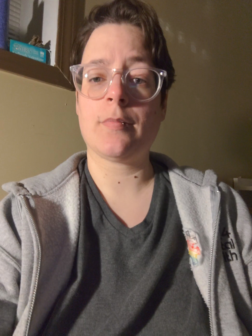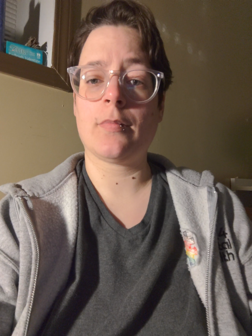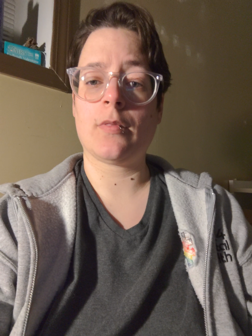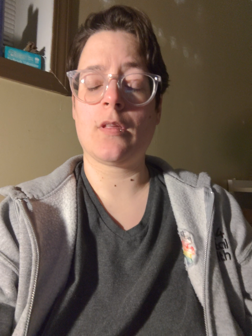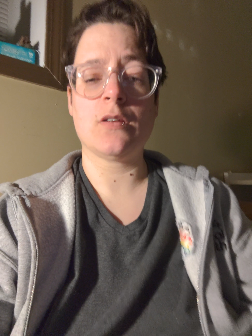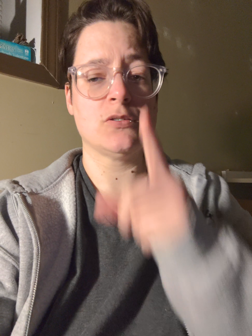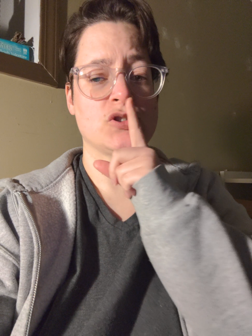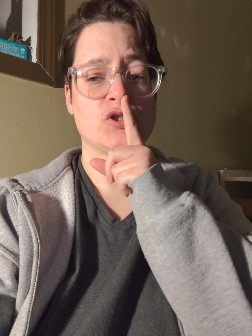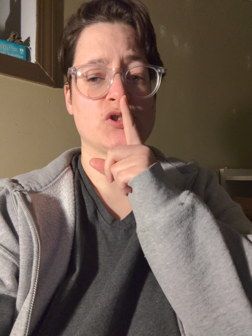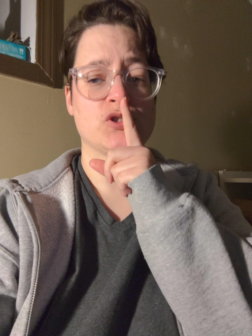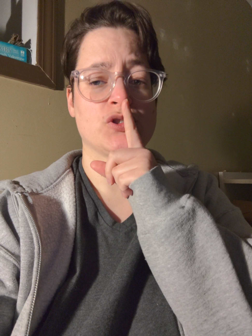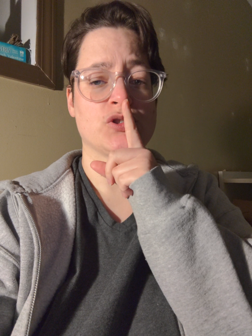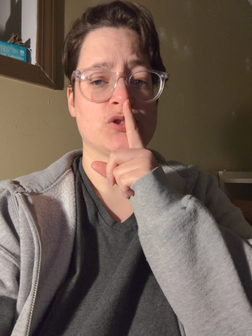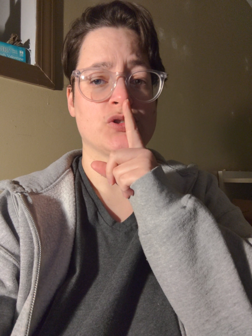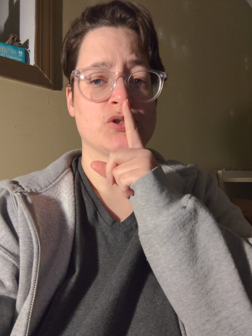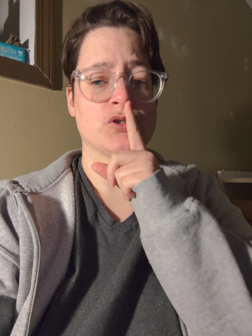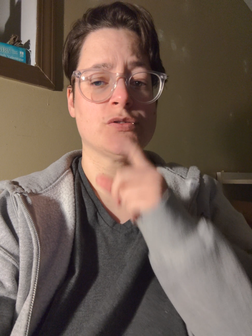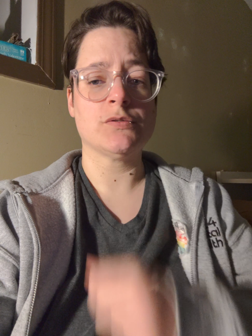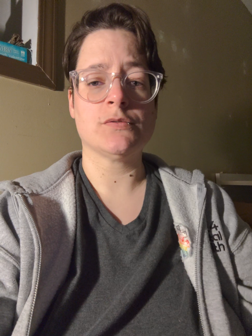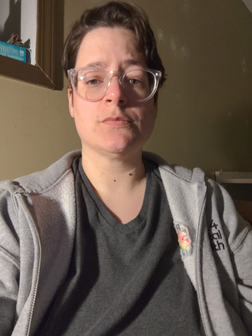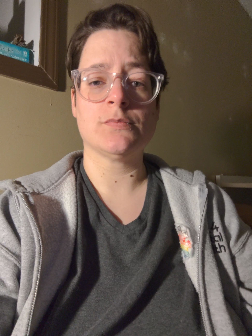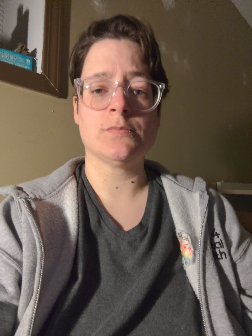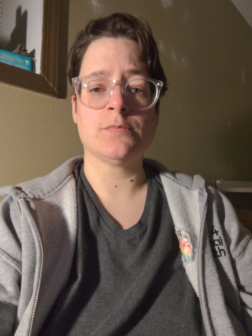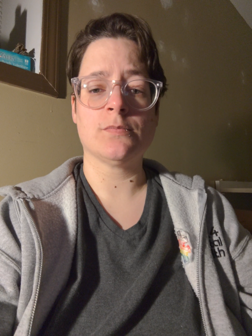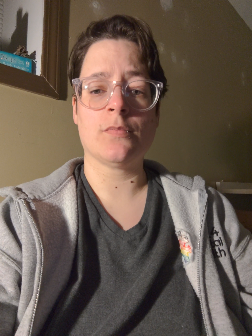shhh